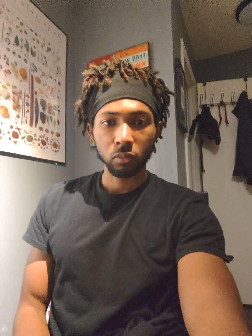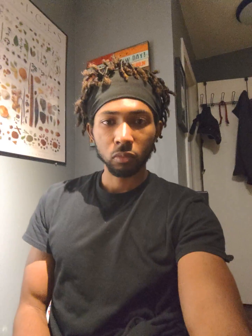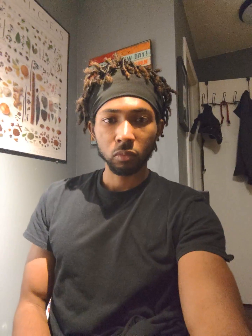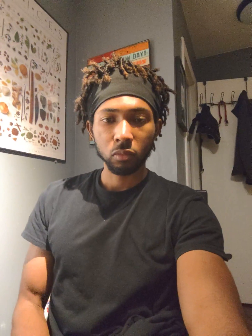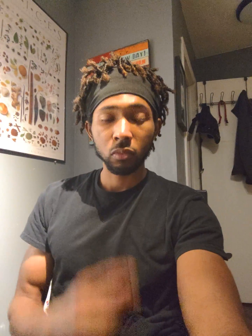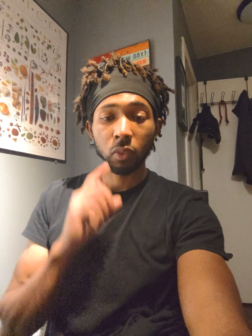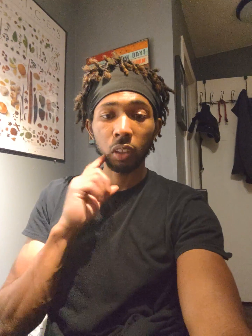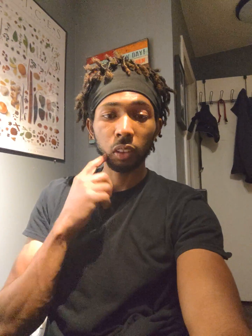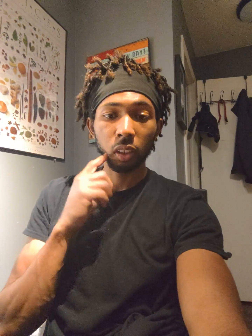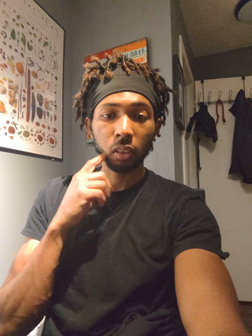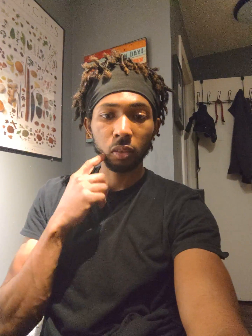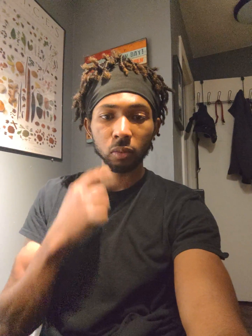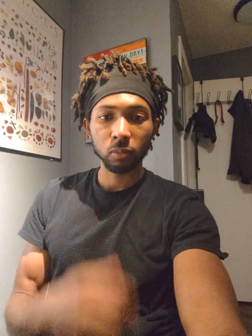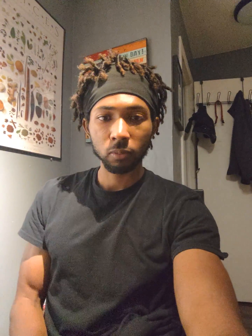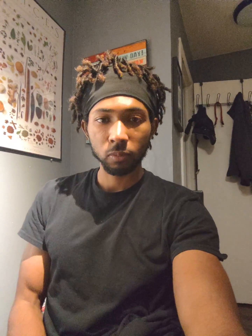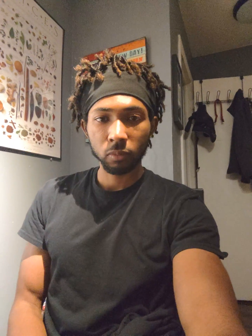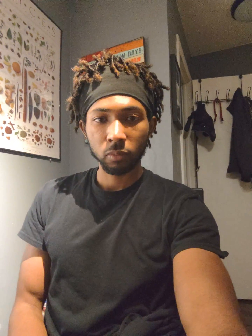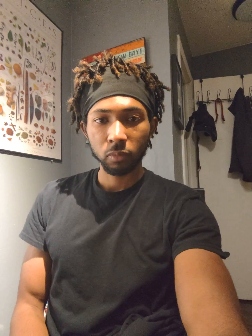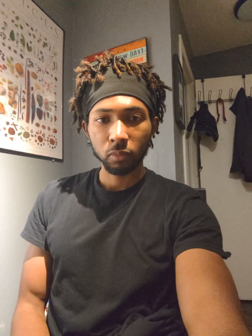candy